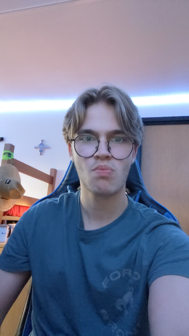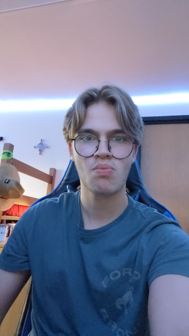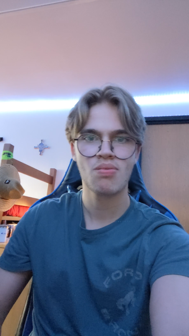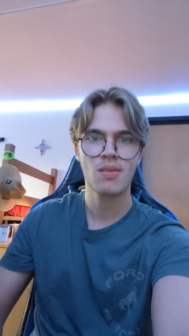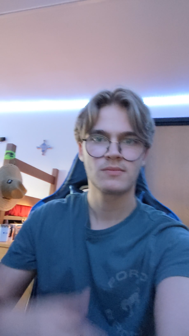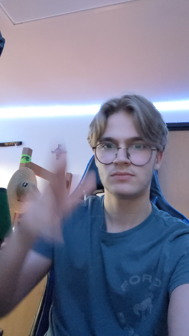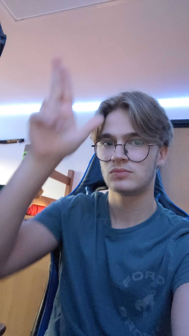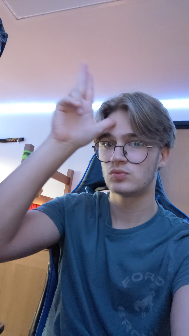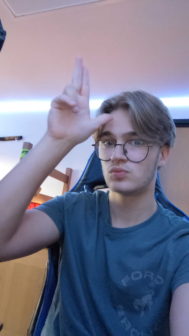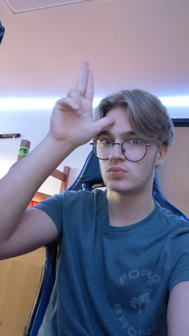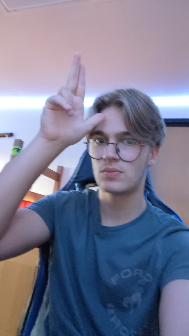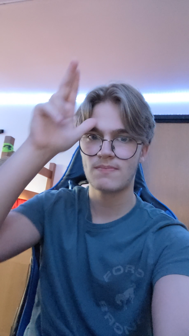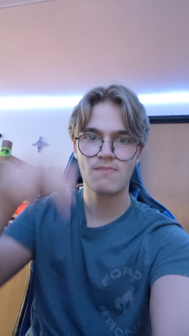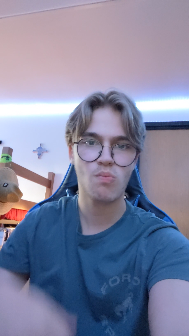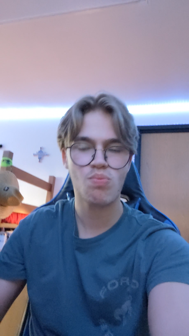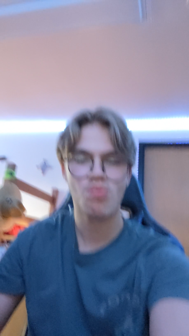rooster